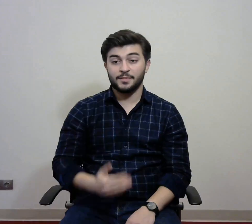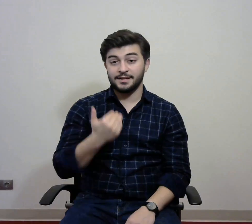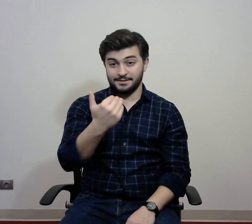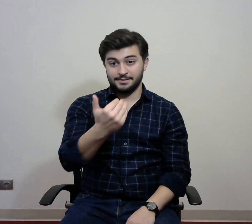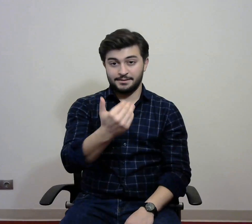siz